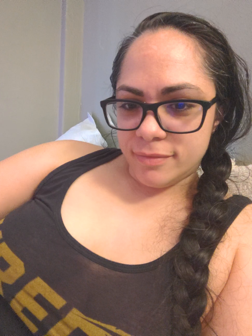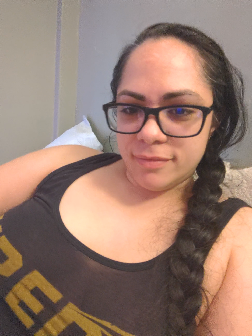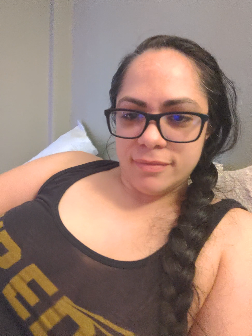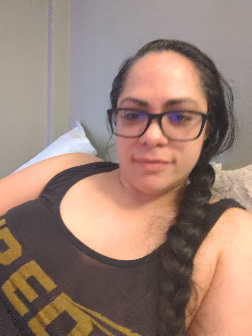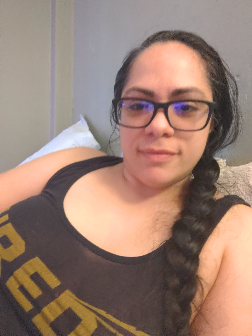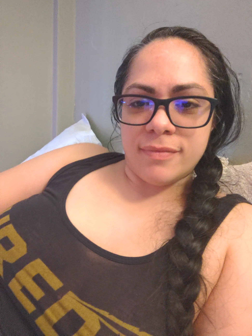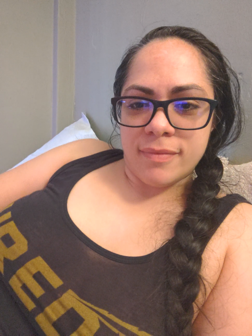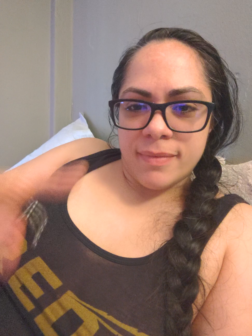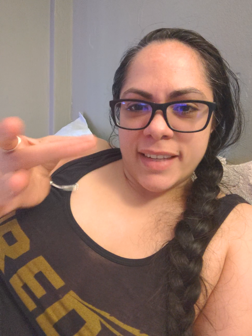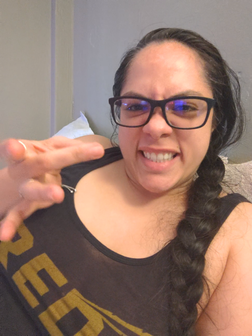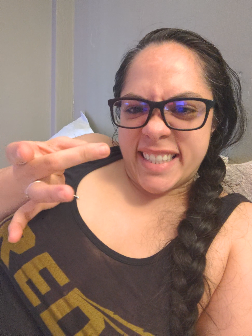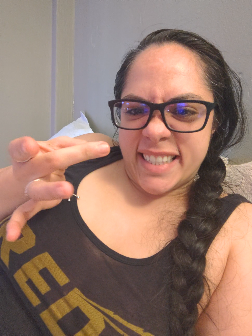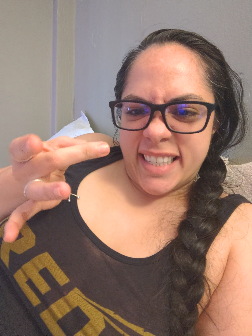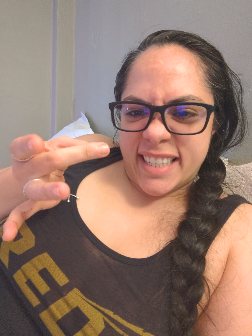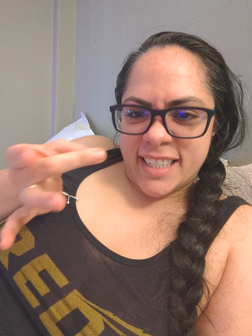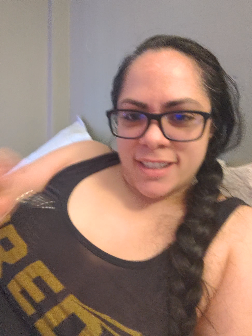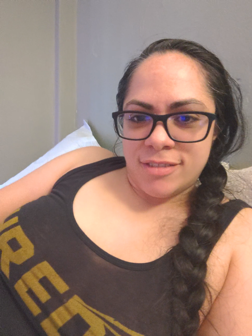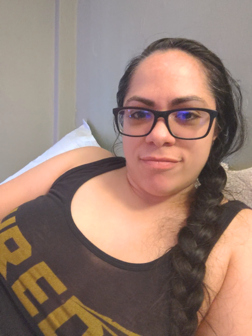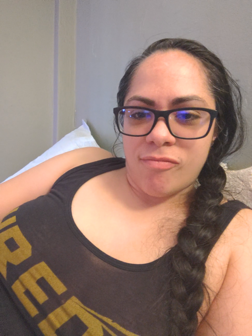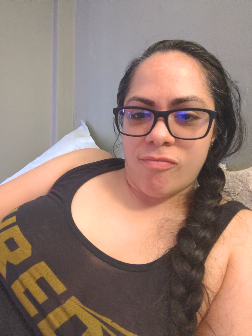sticky